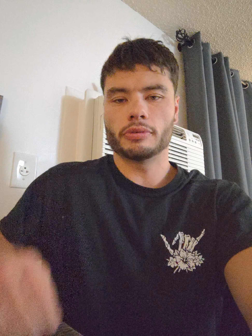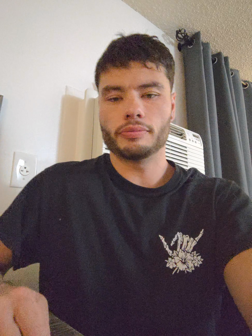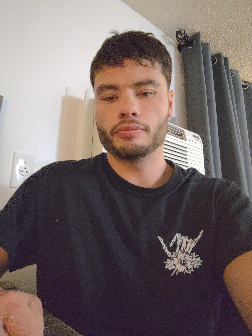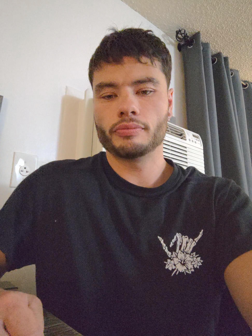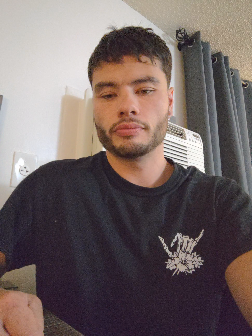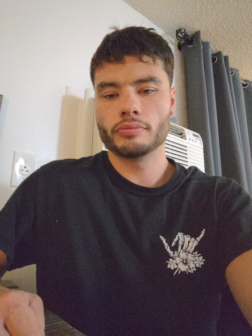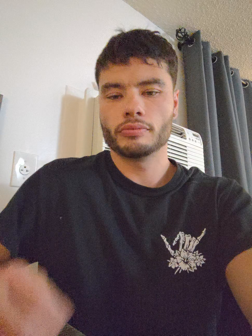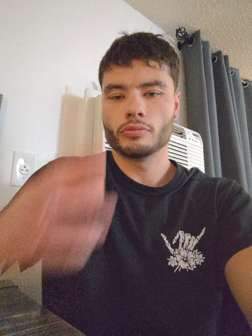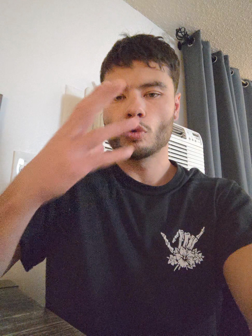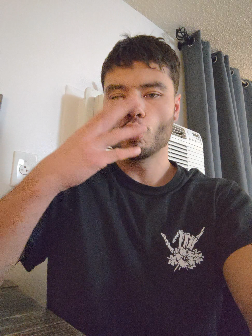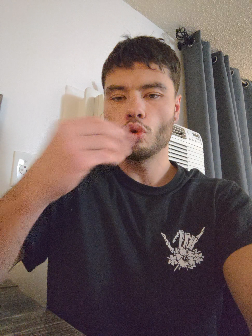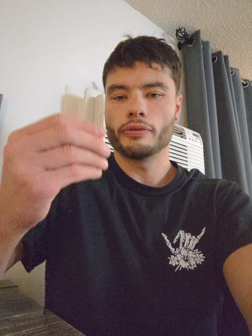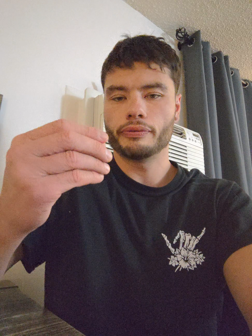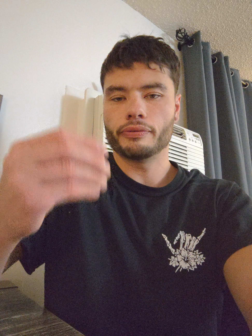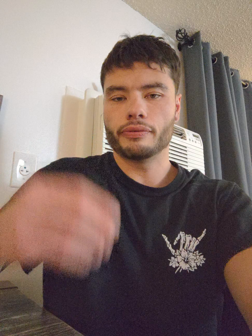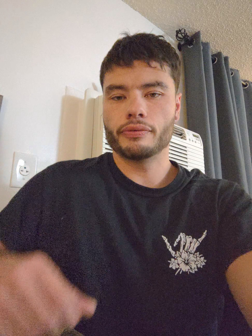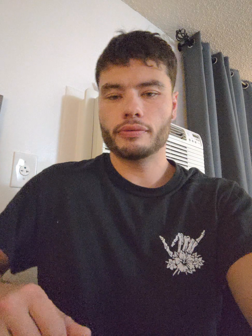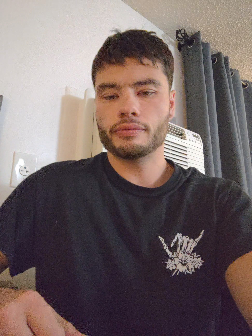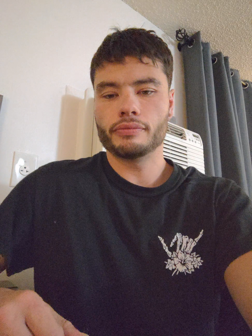wolf